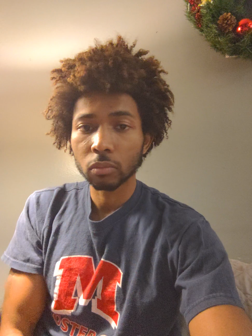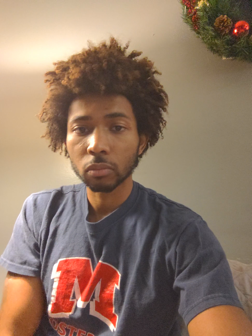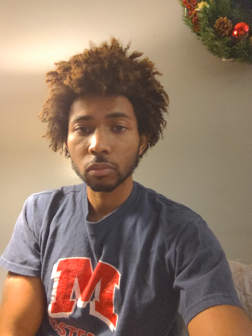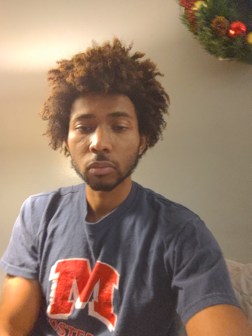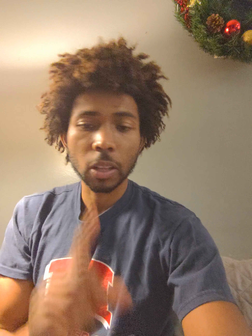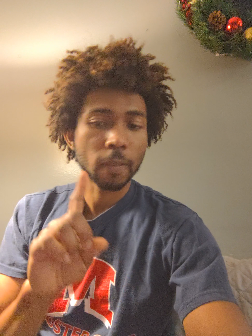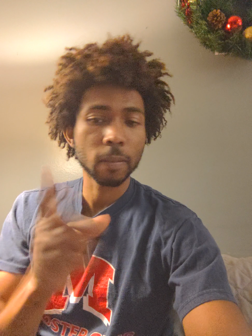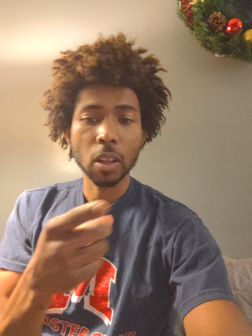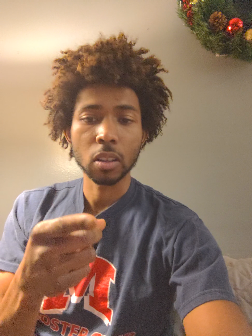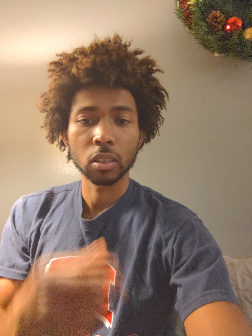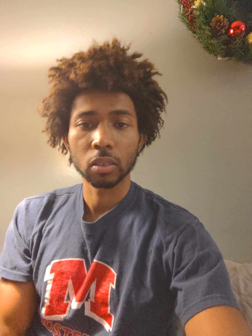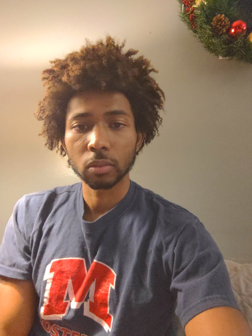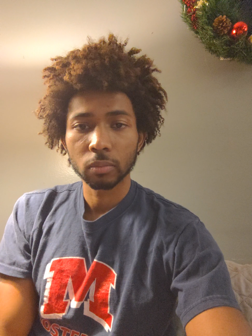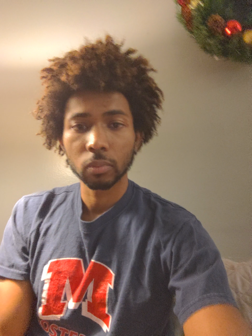first